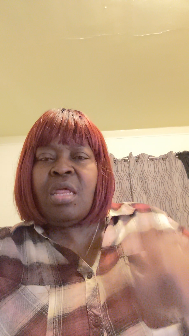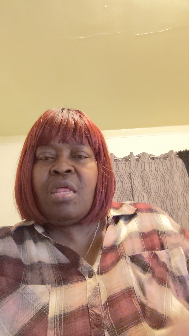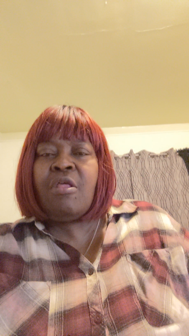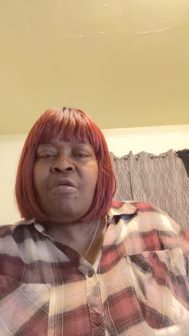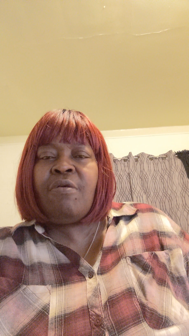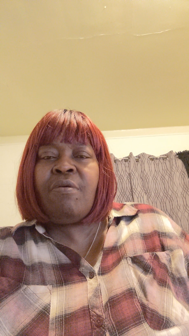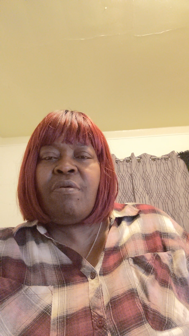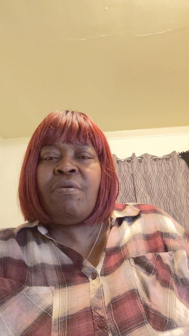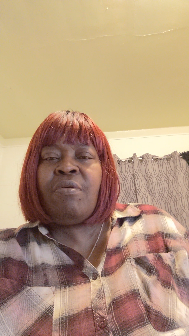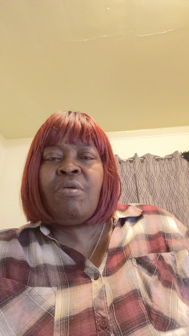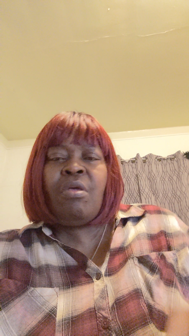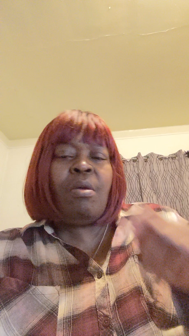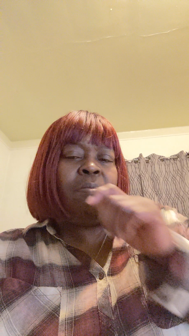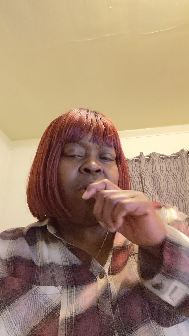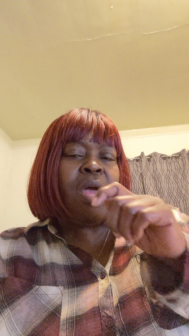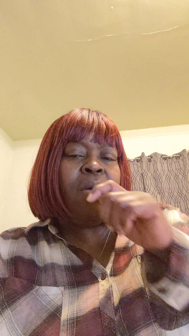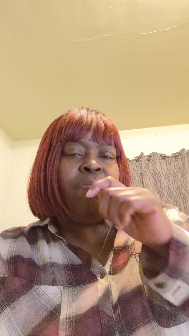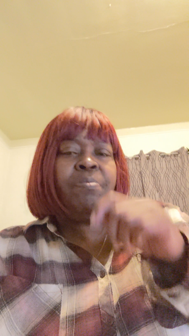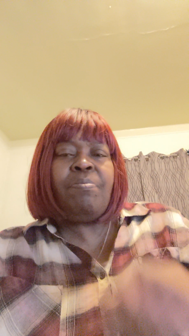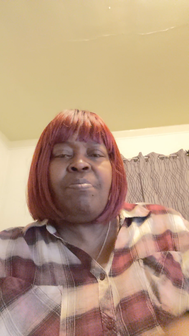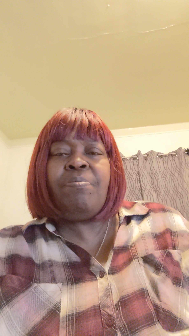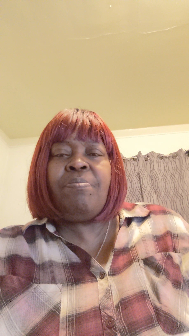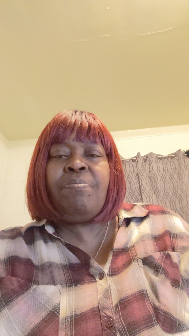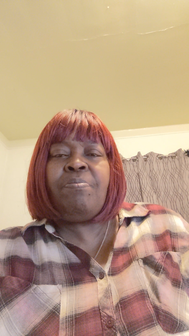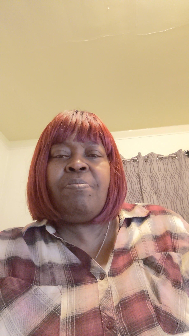popsicle